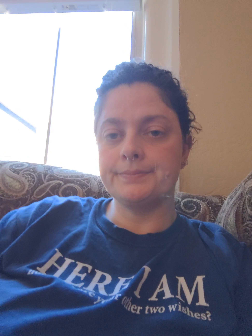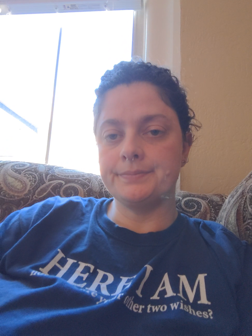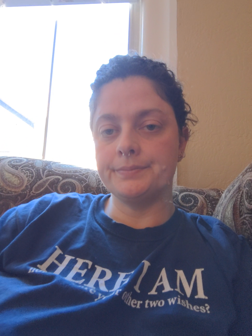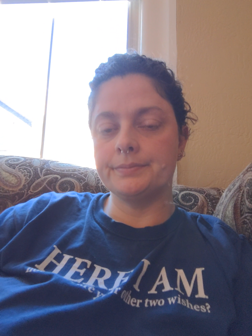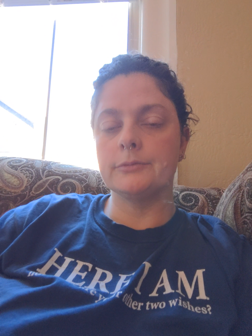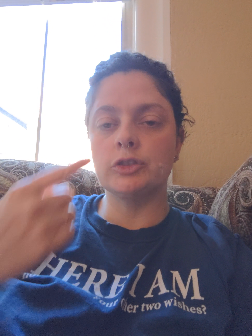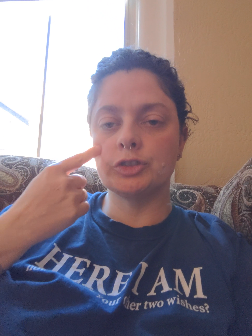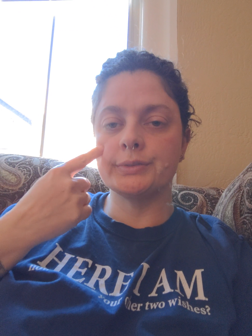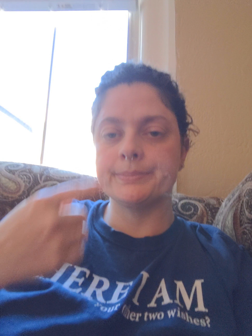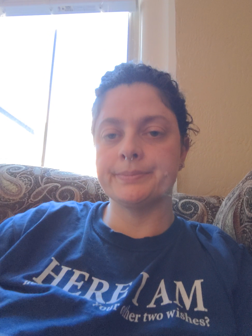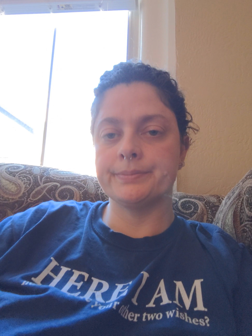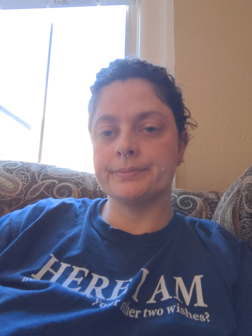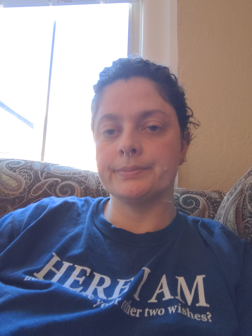cheek